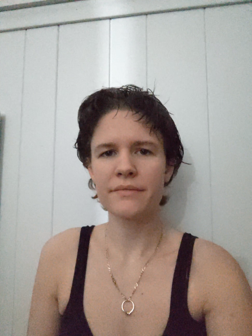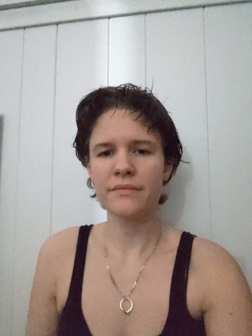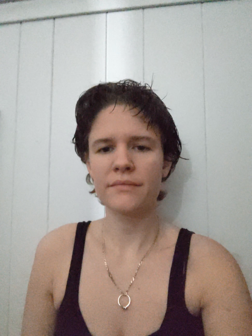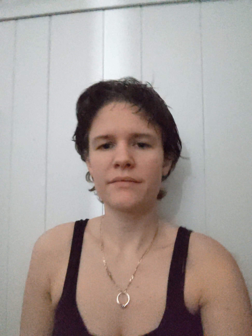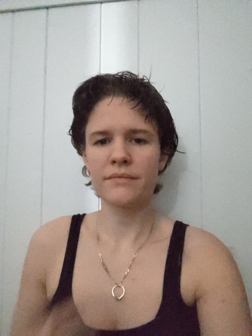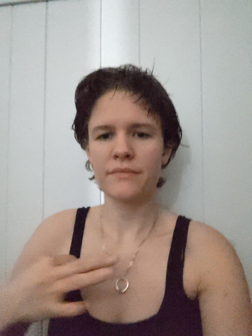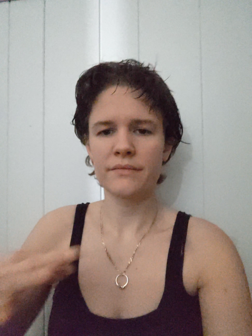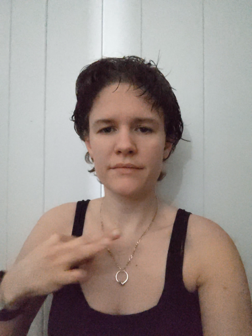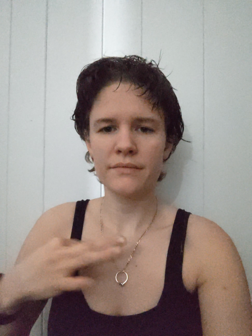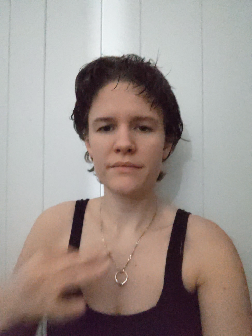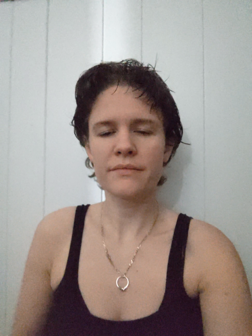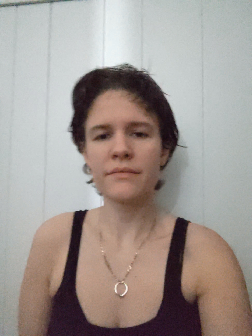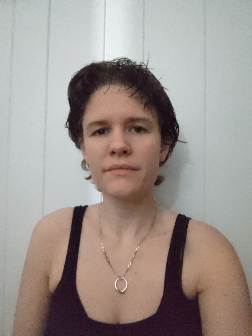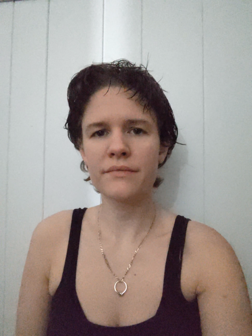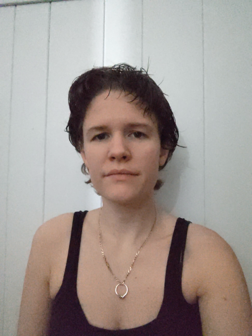shirt